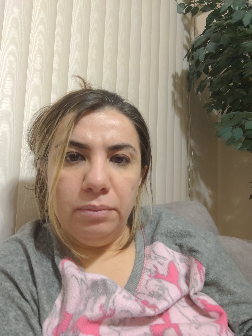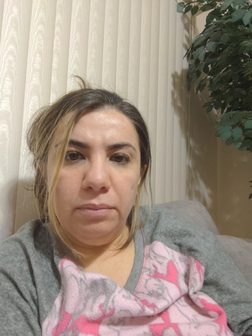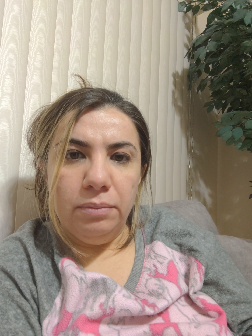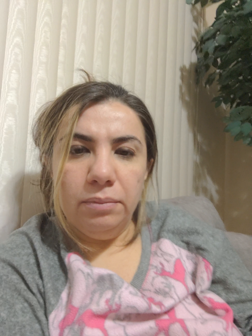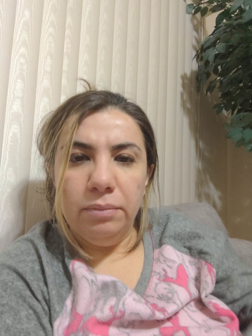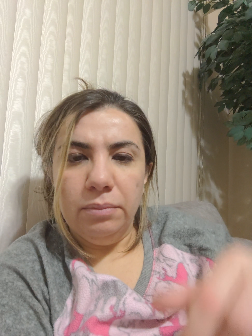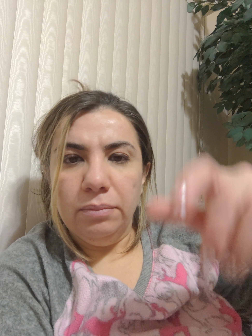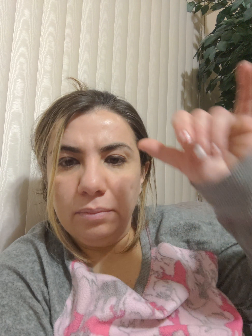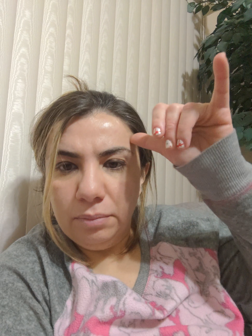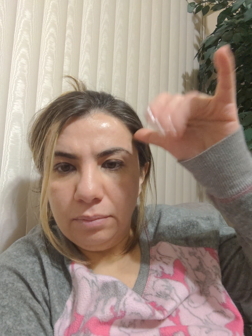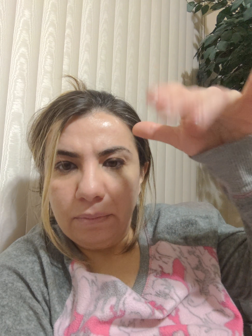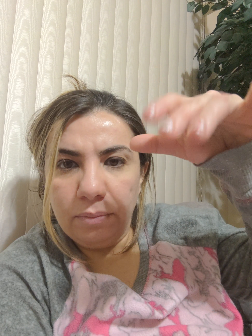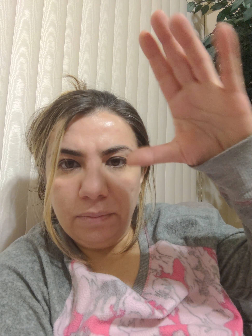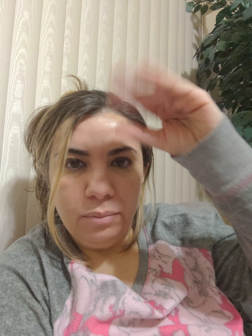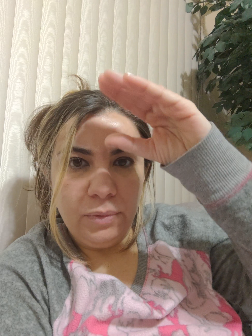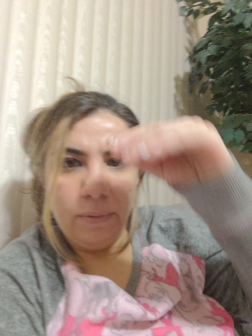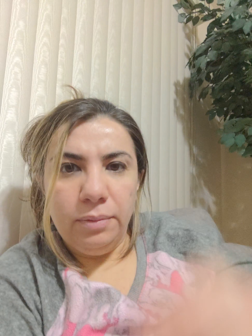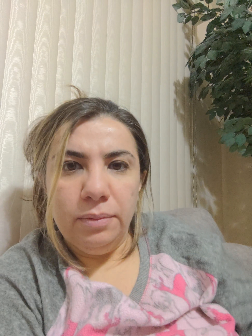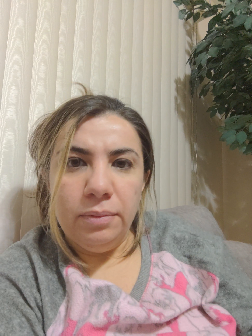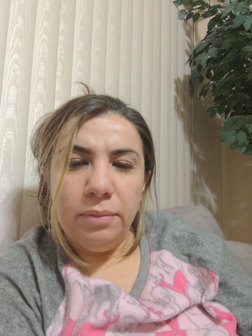cowboy